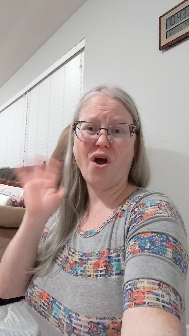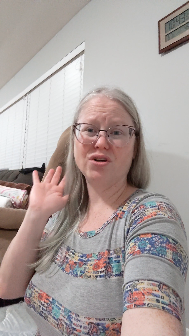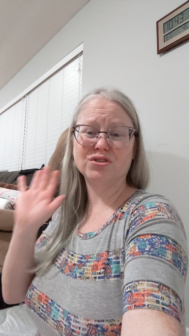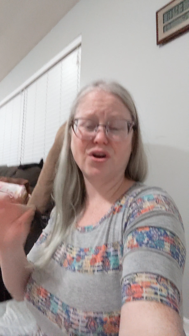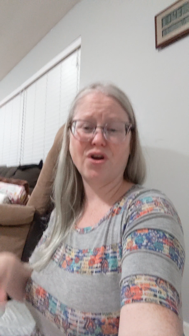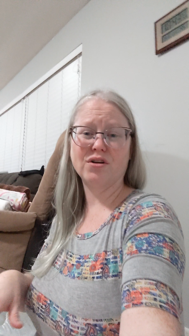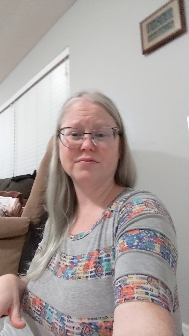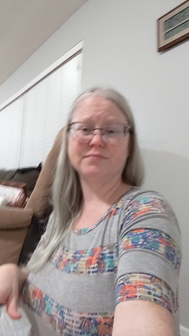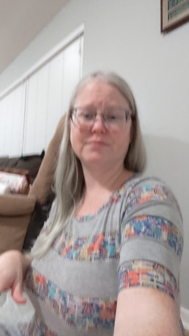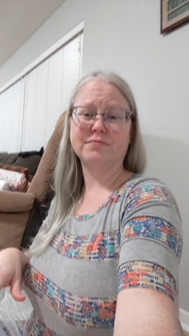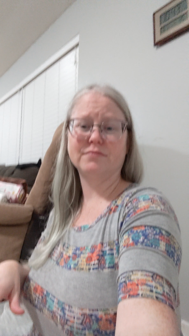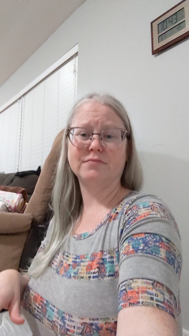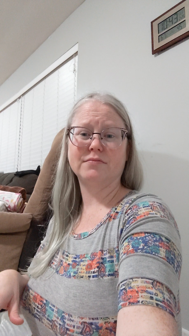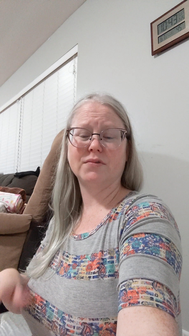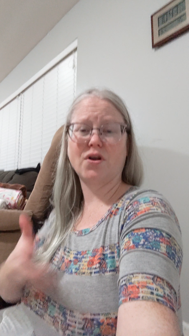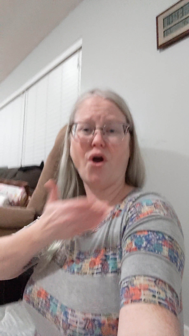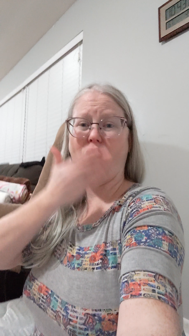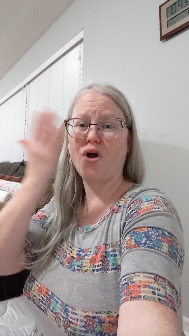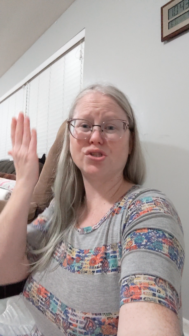all gone